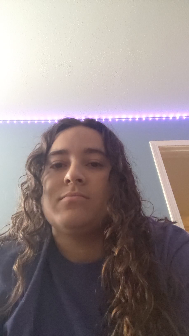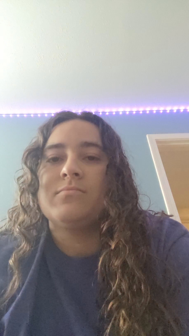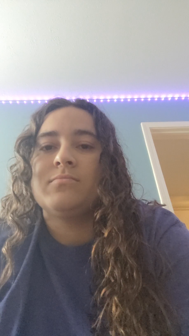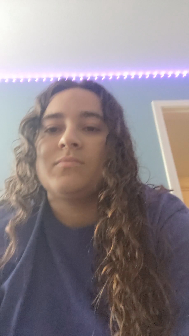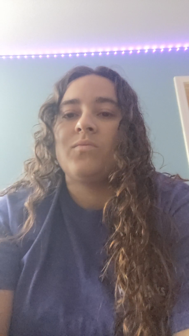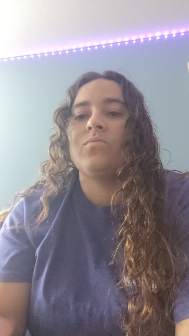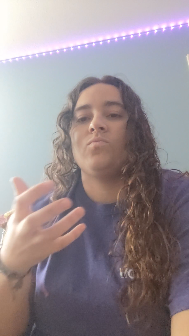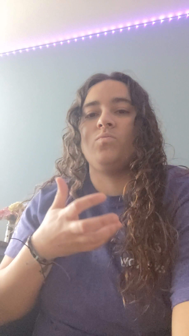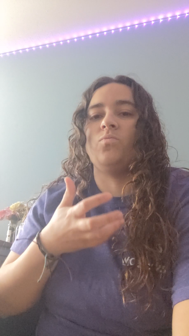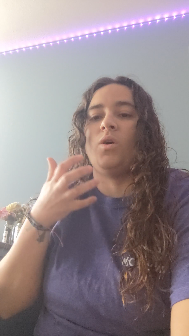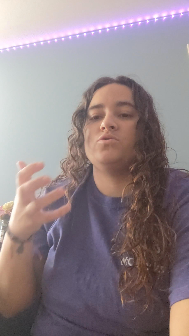much